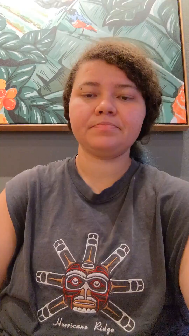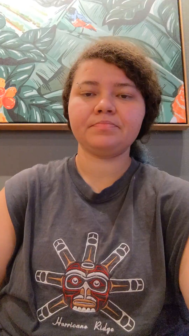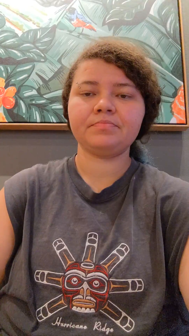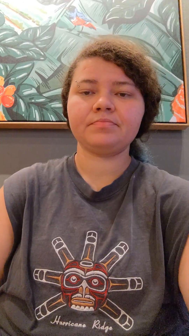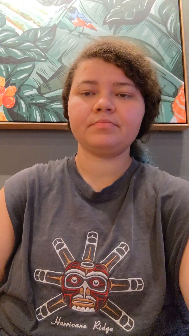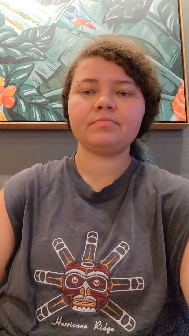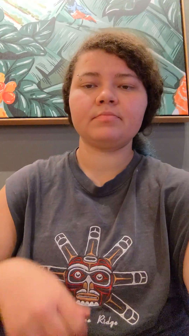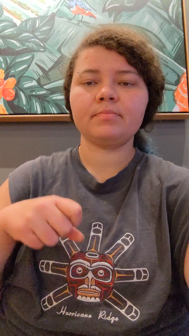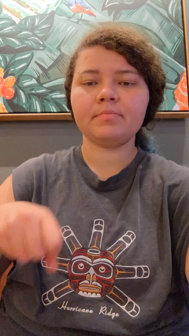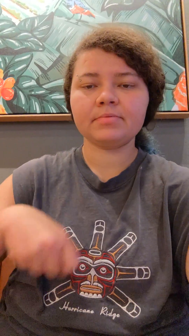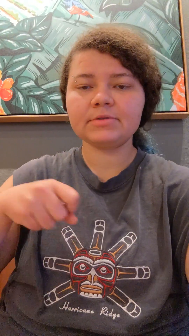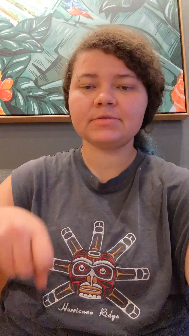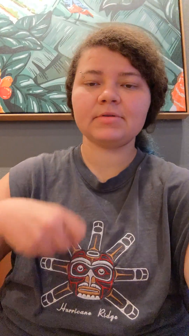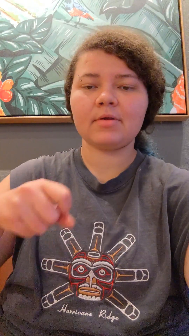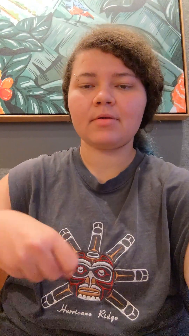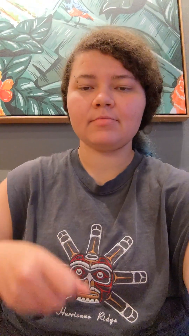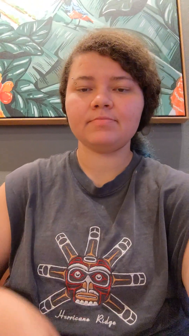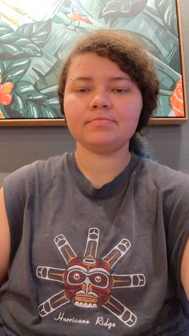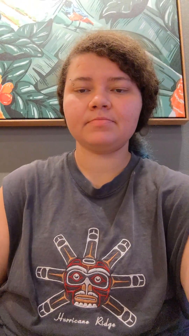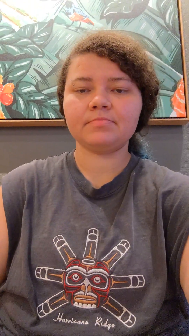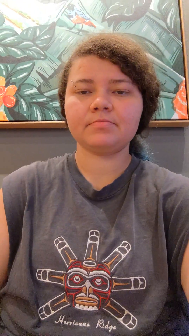bicycle